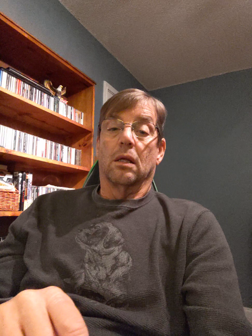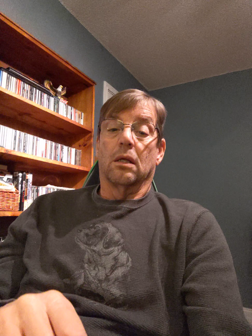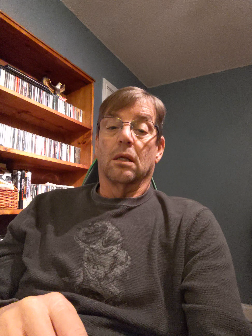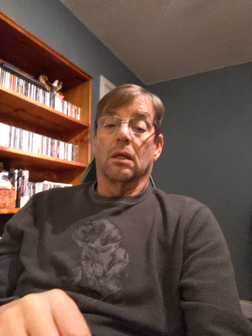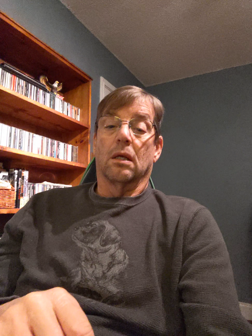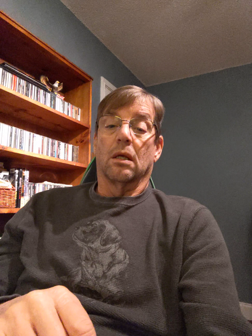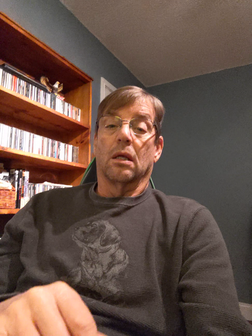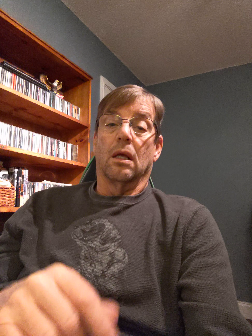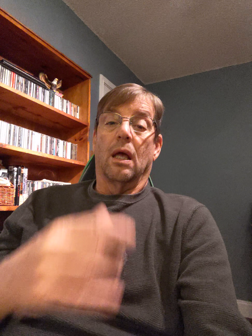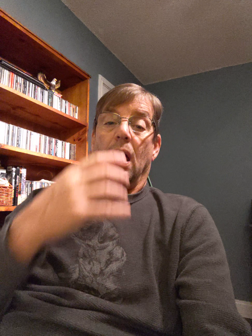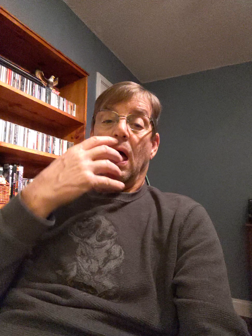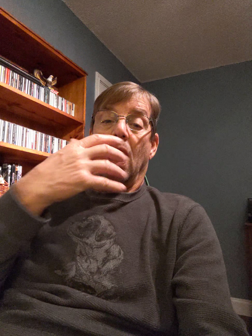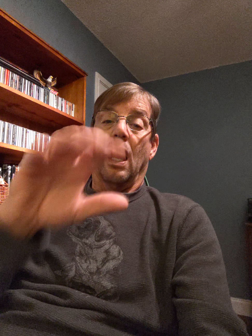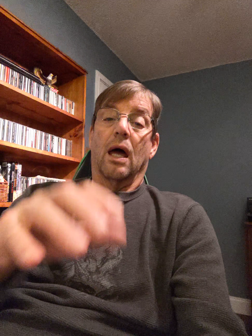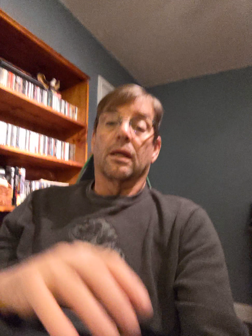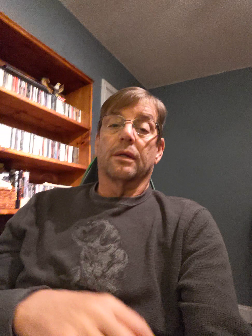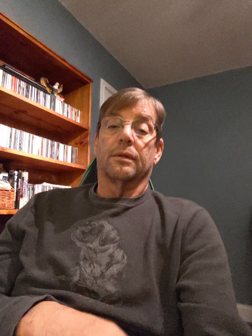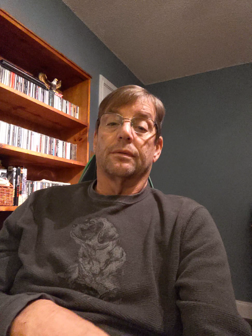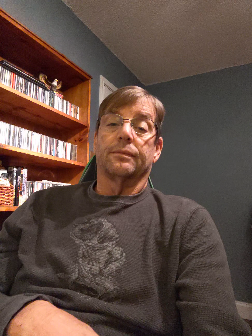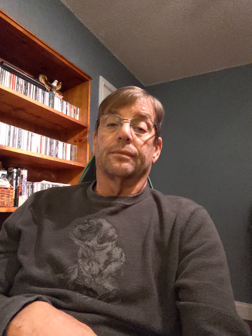hot